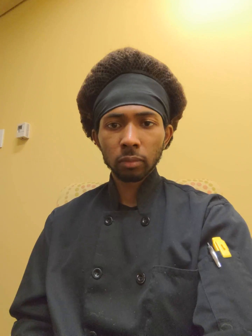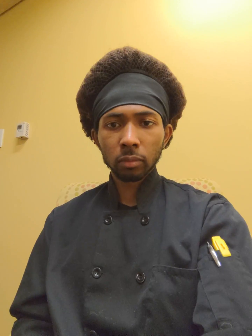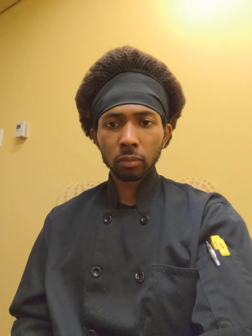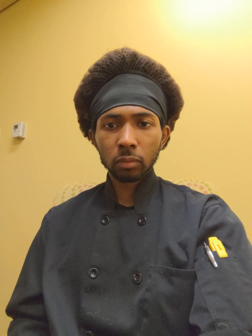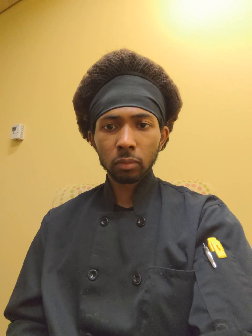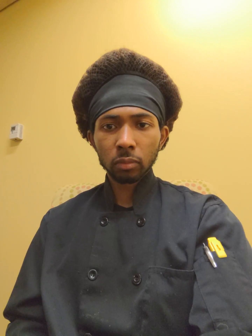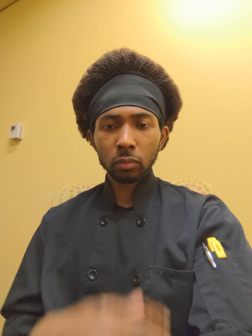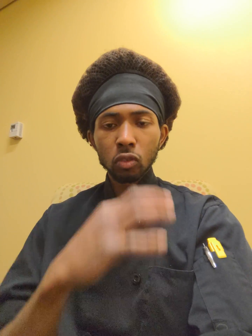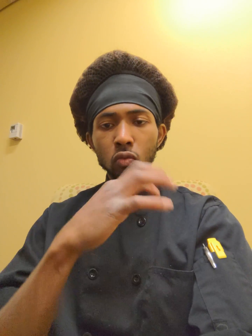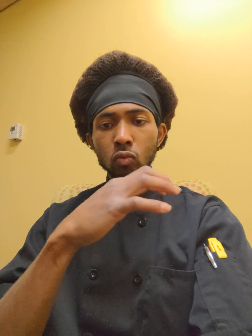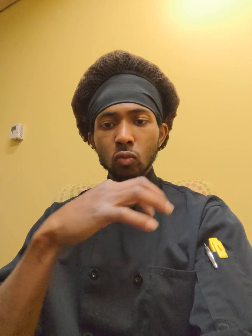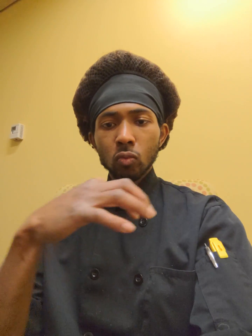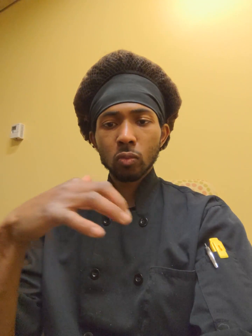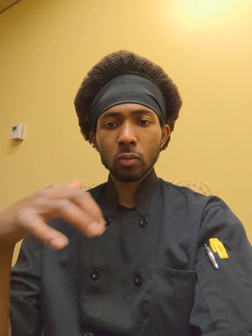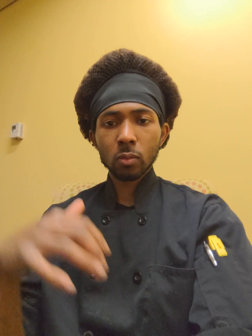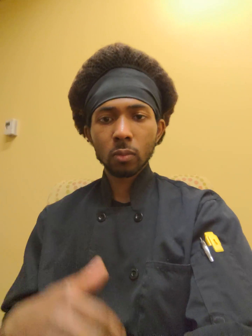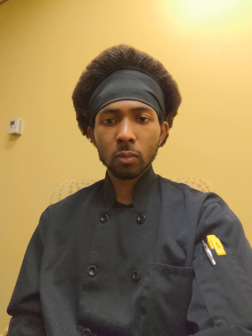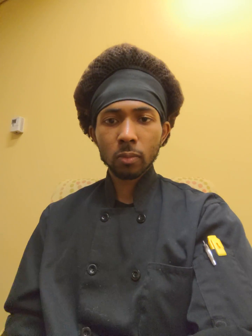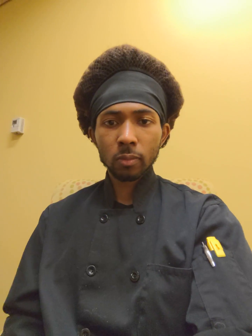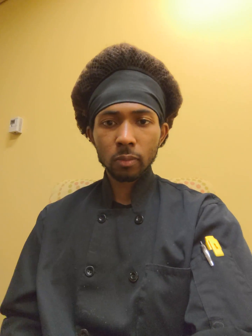grapes